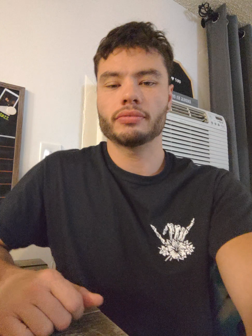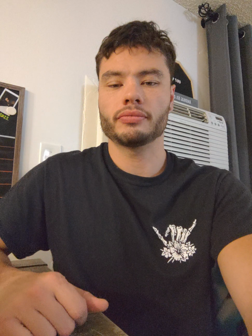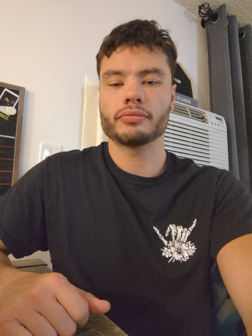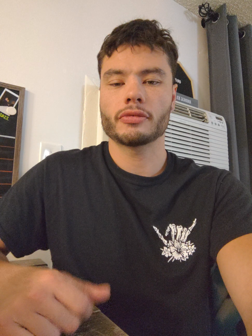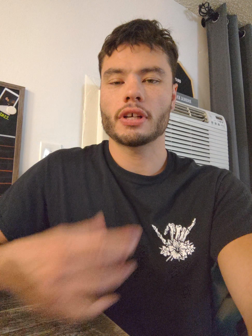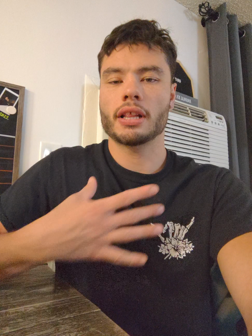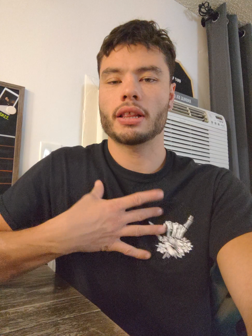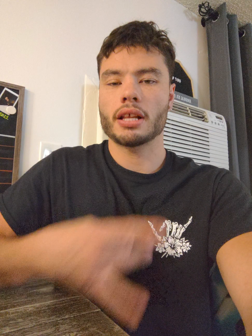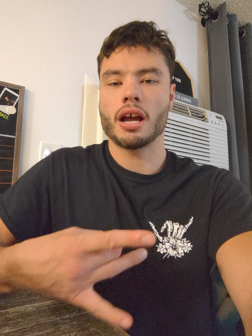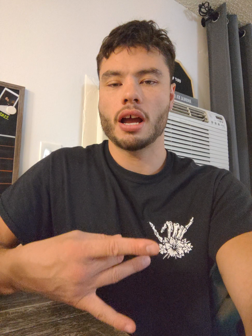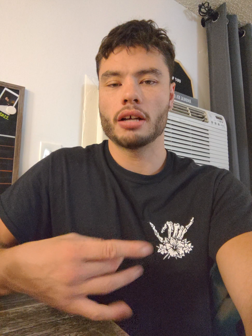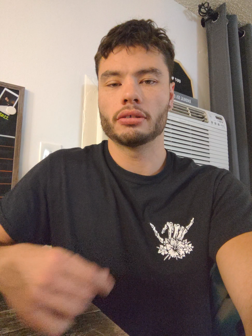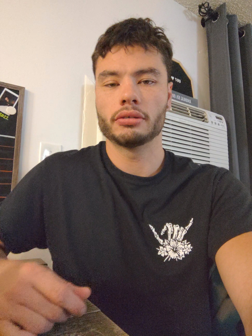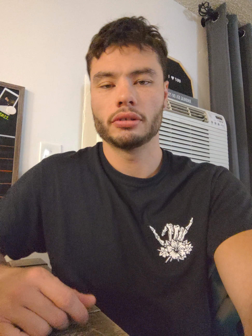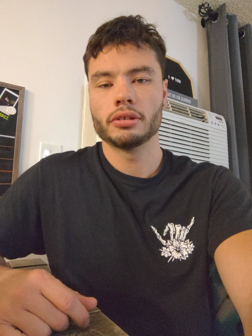like